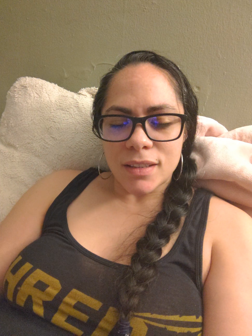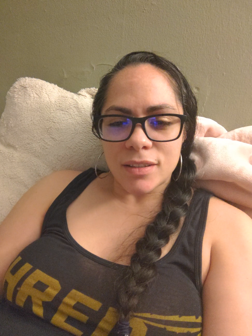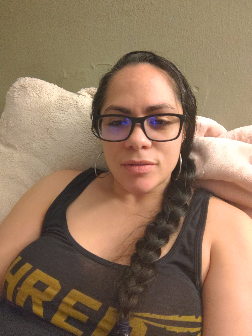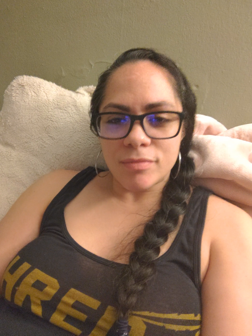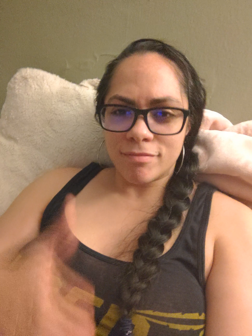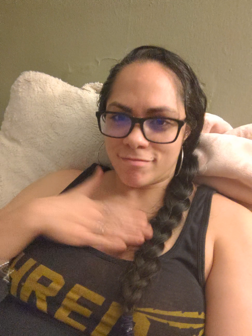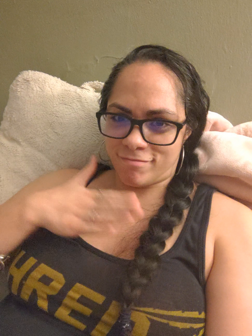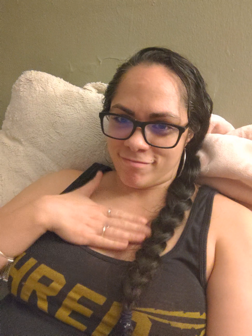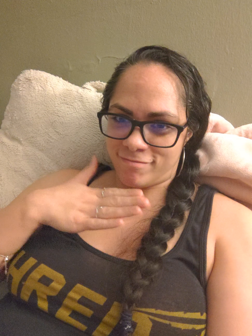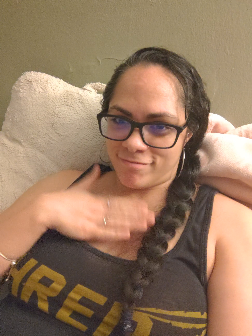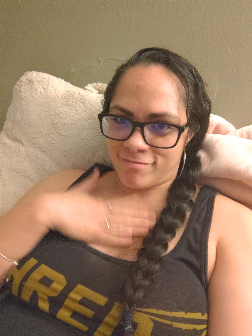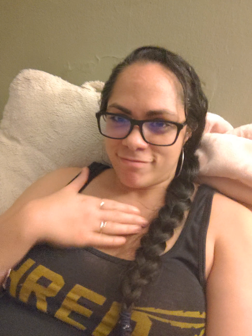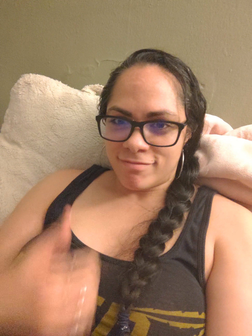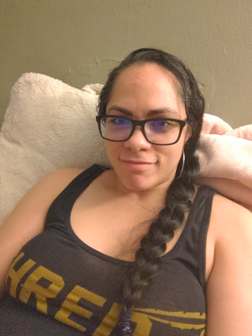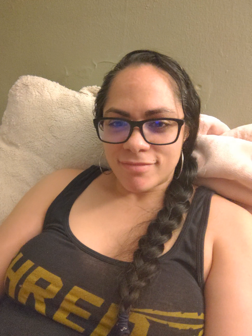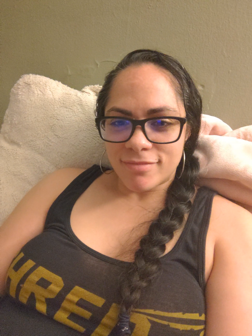my